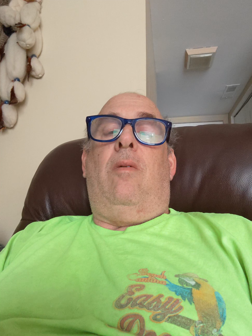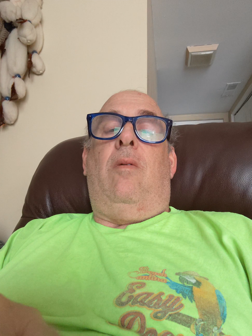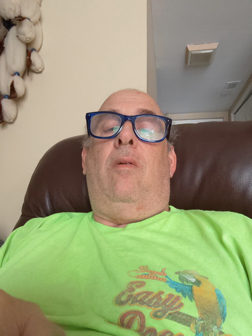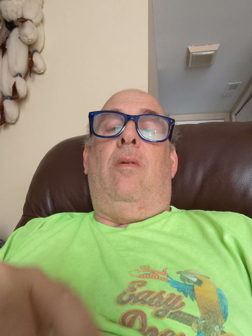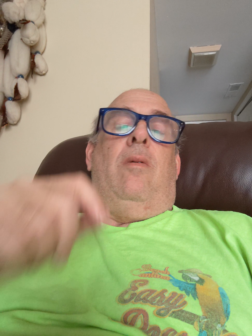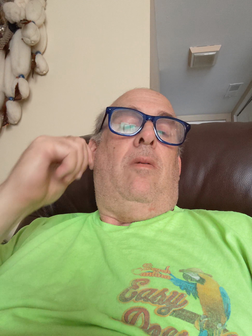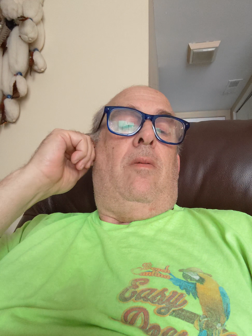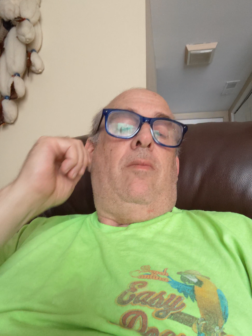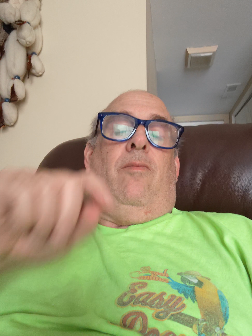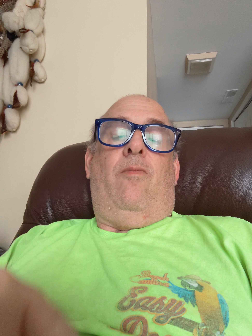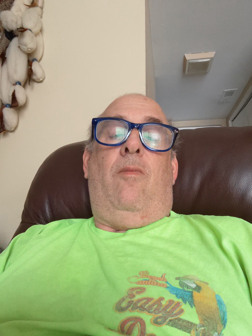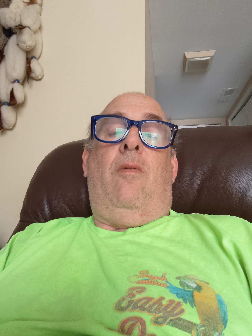ear